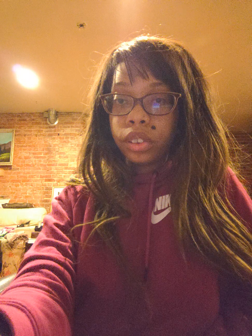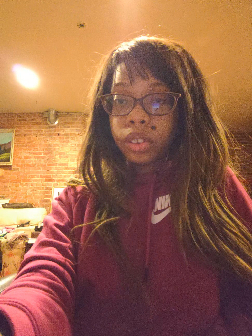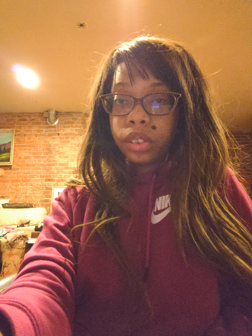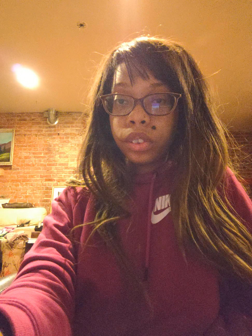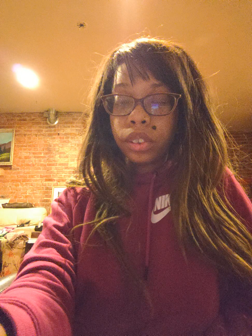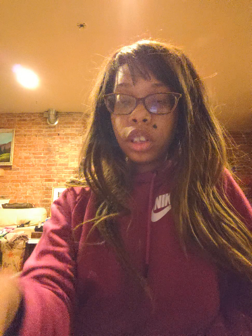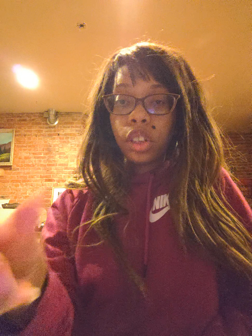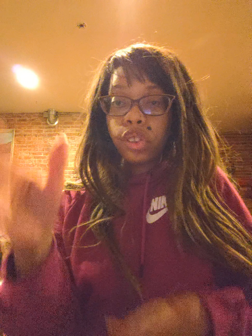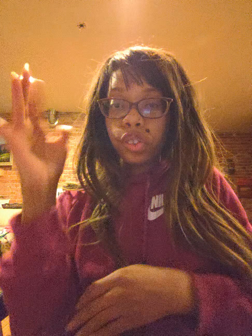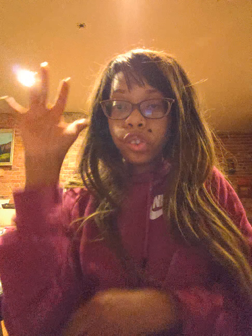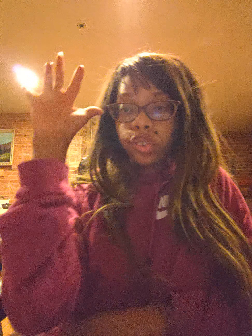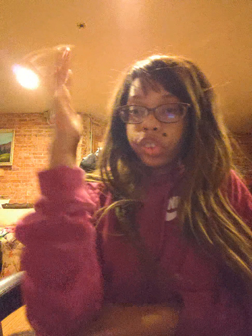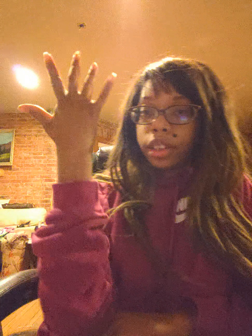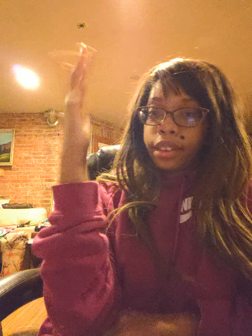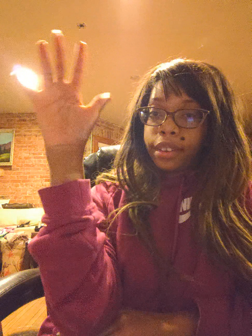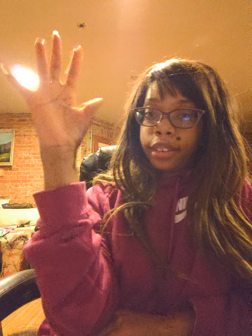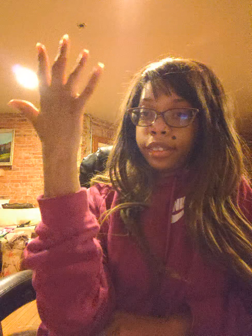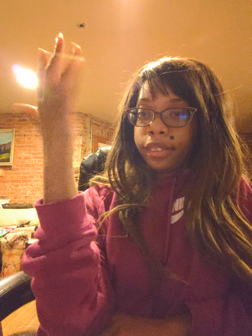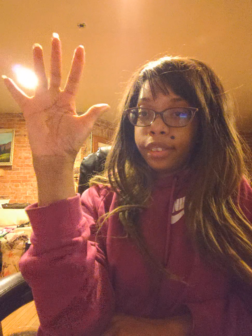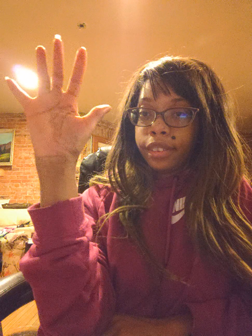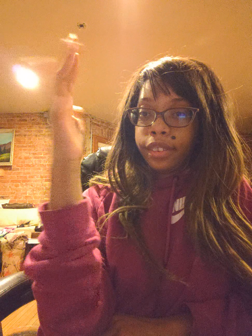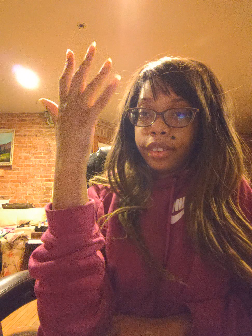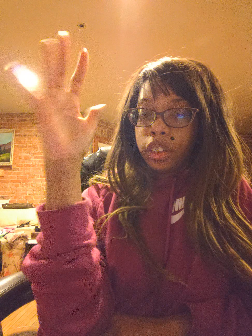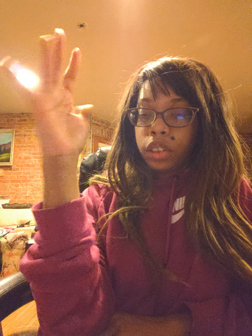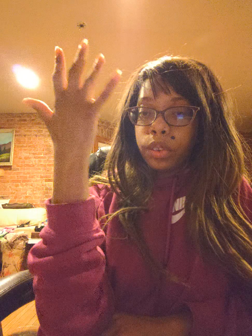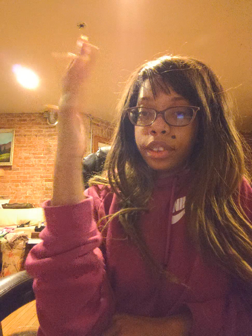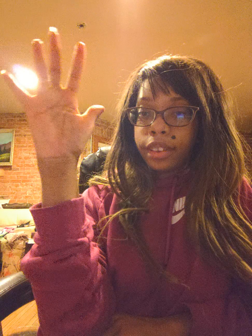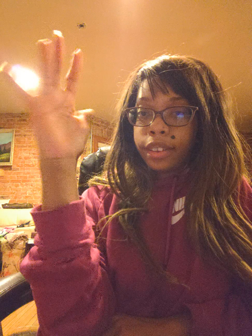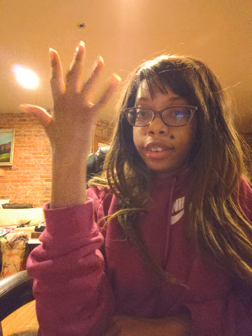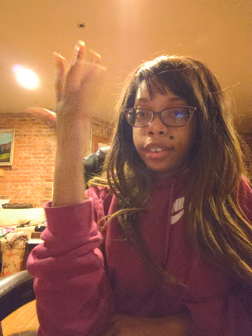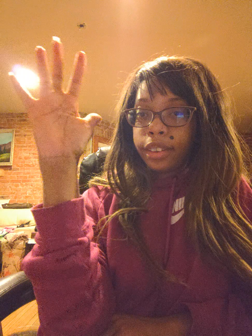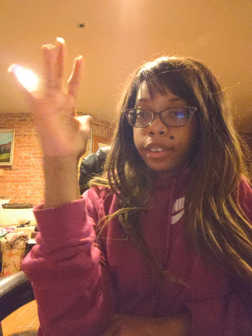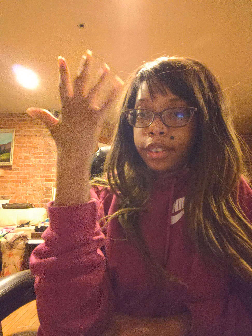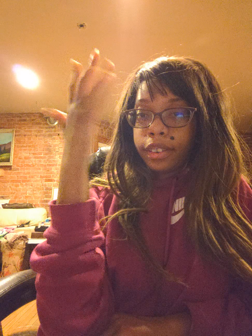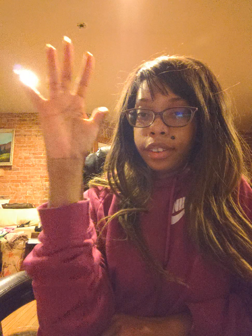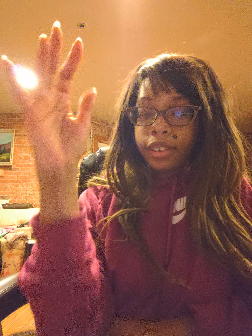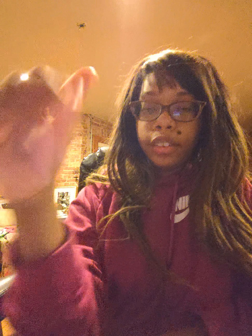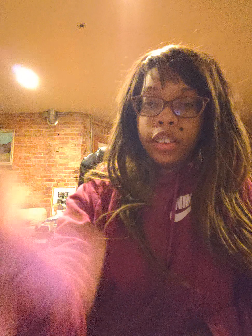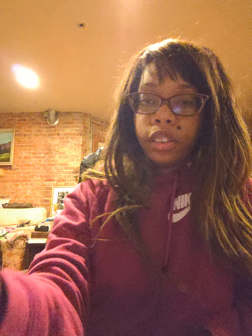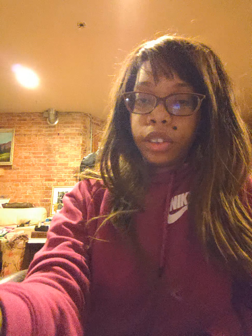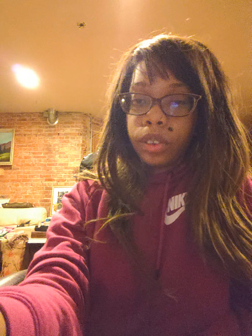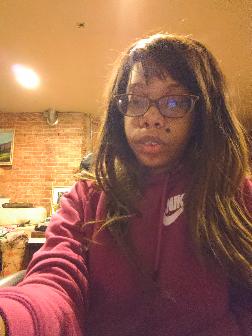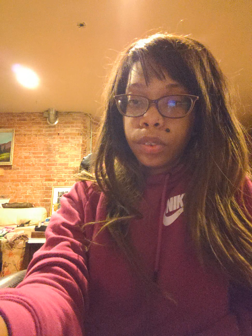tree